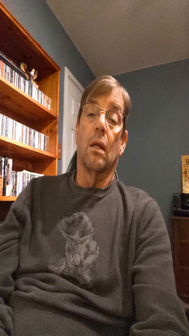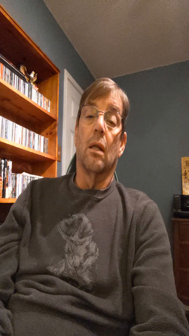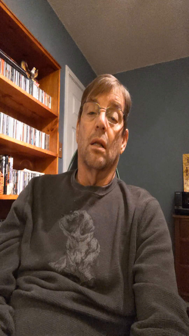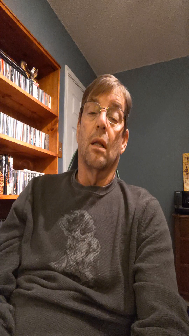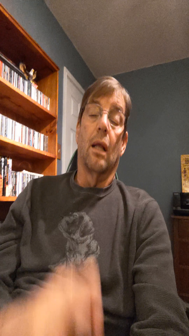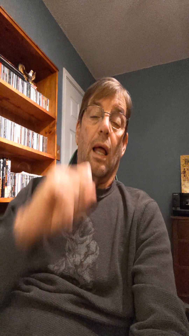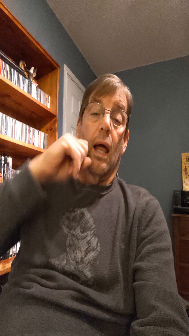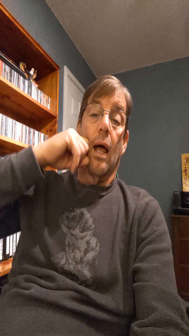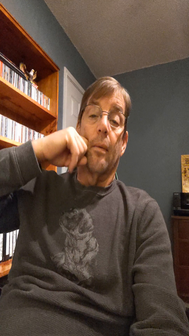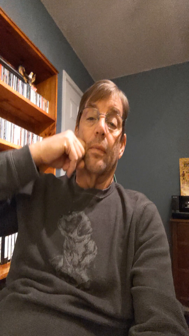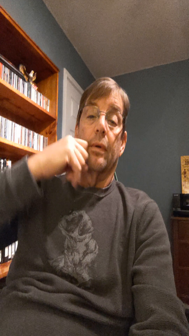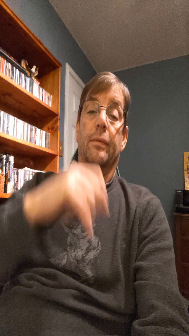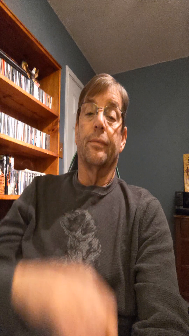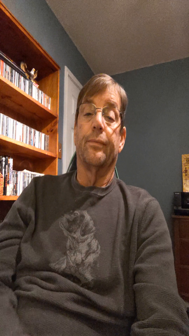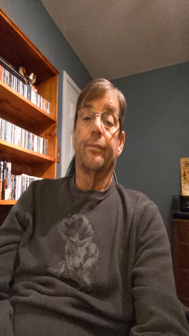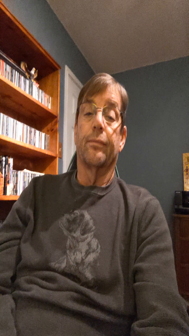apple